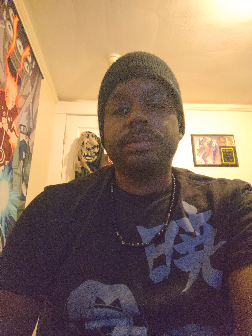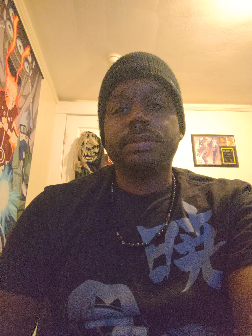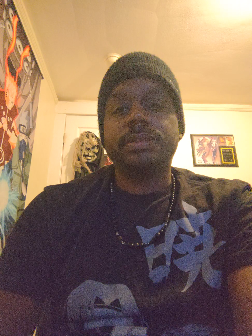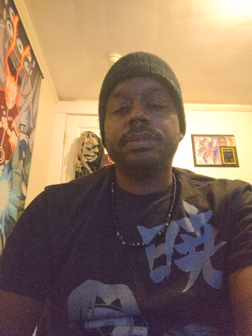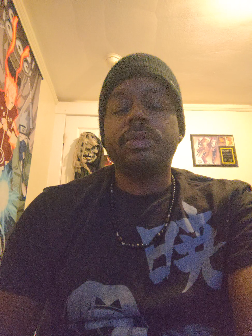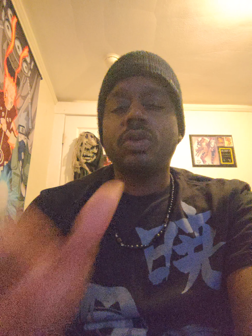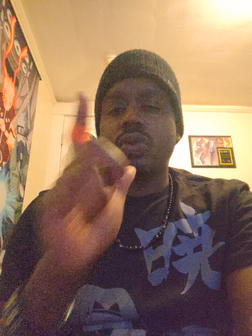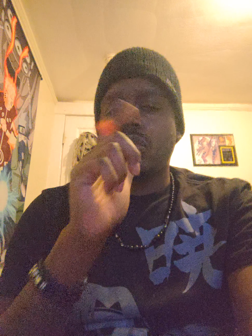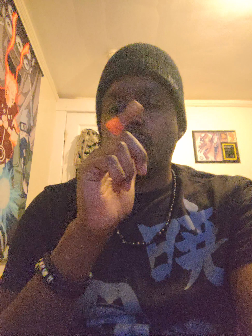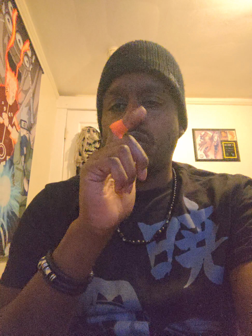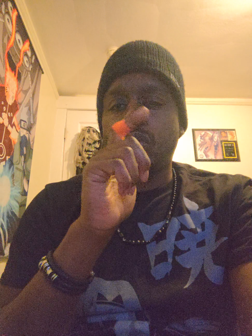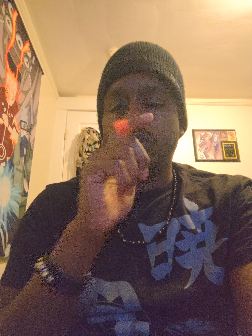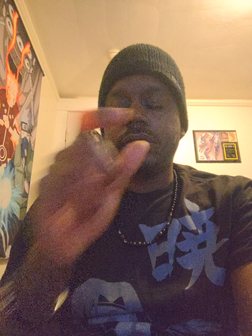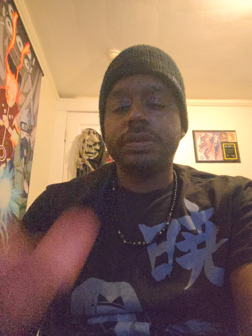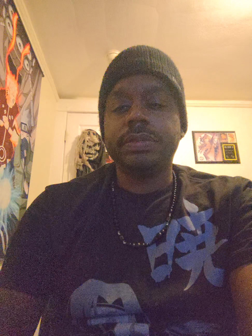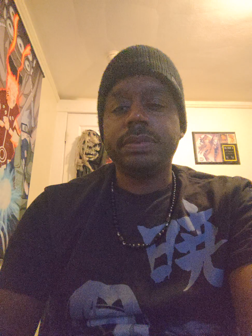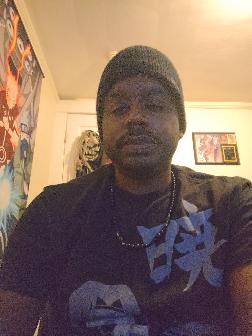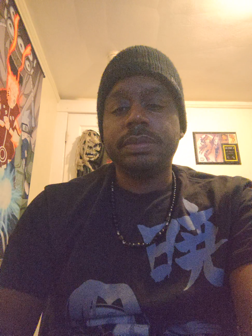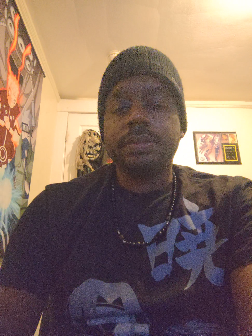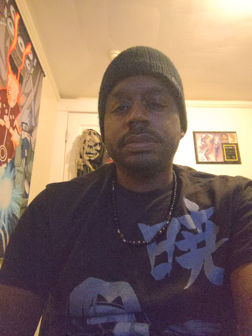who